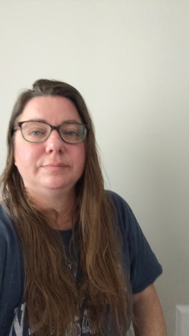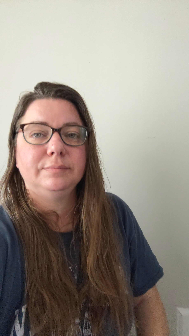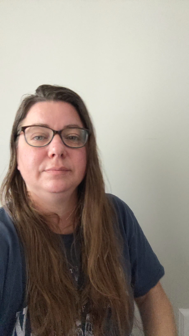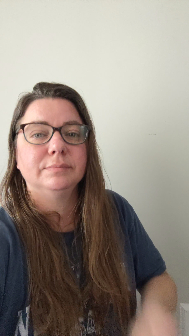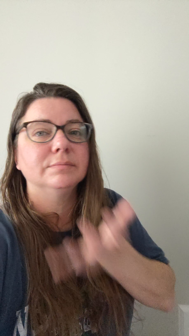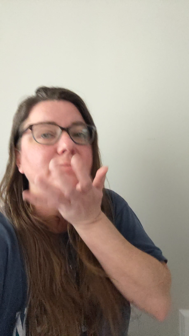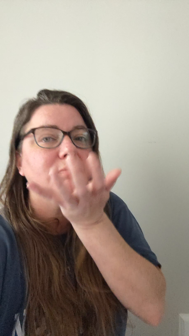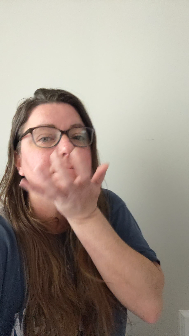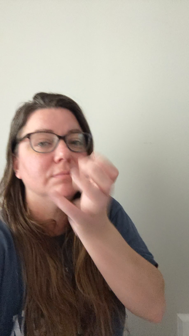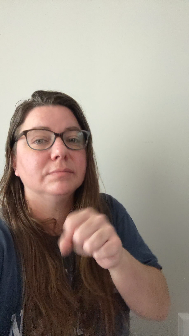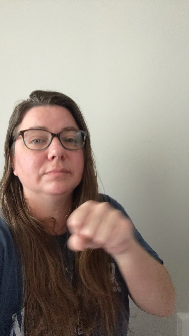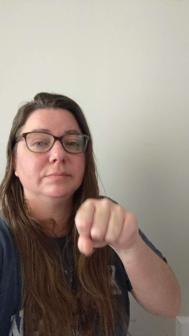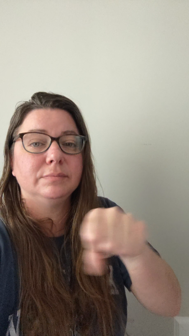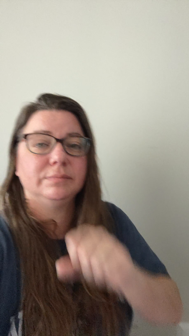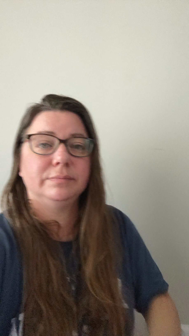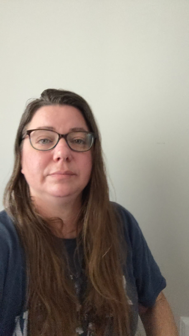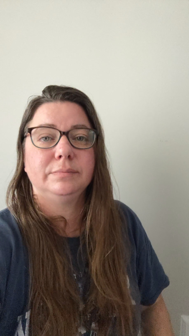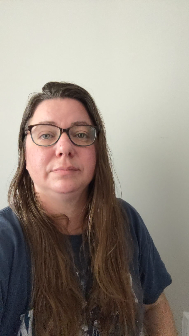lawn mower